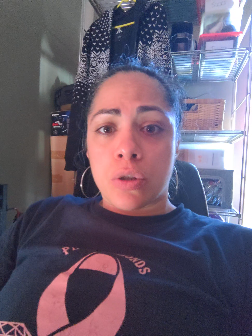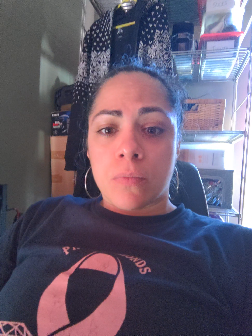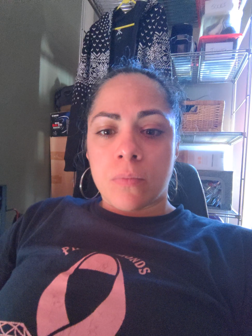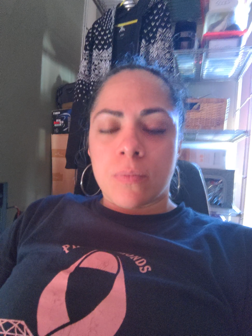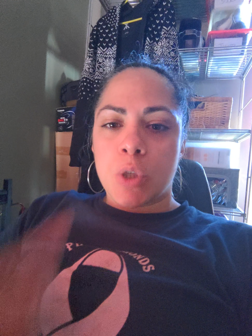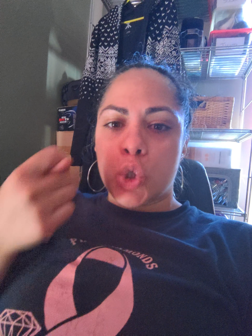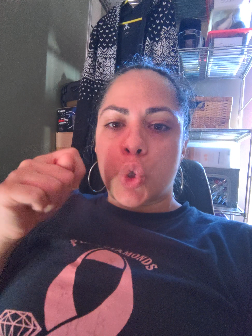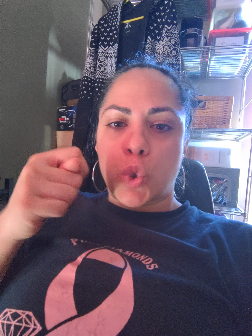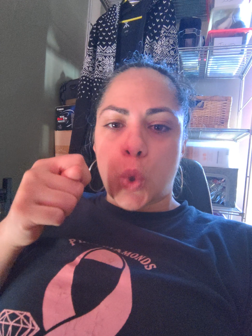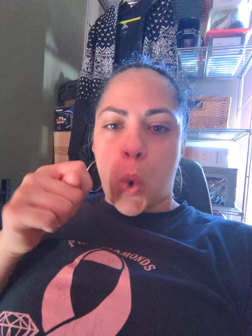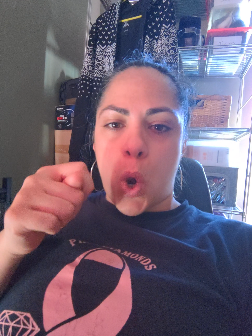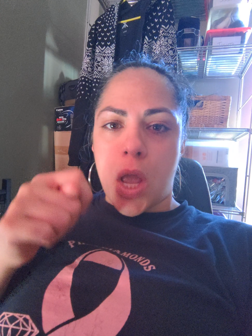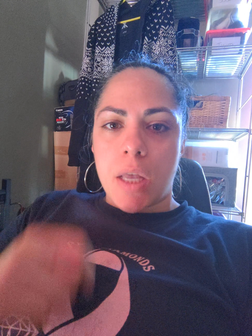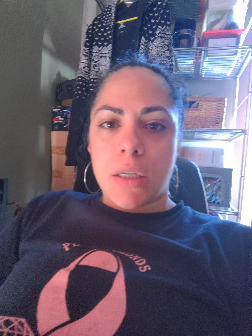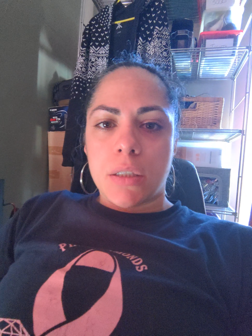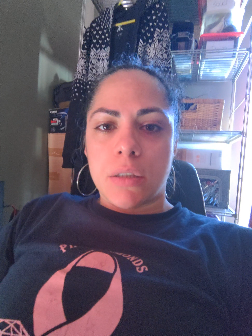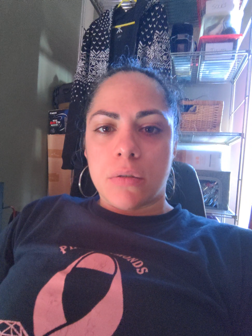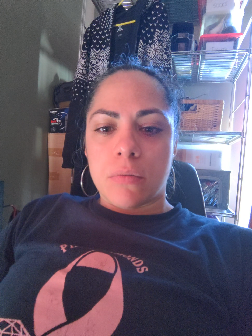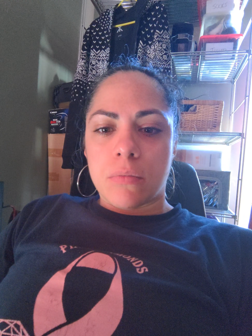toy